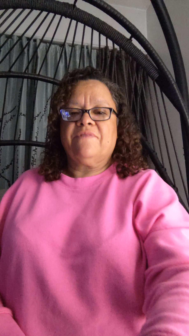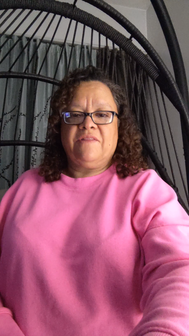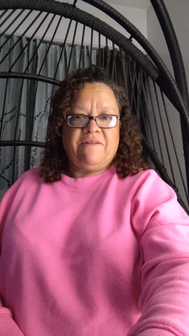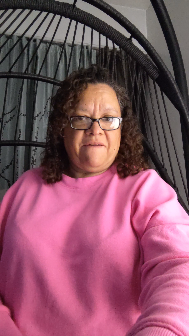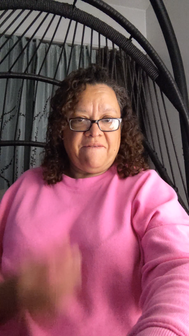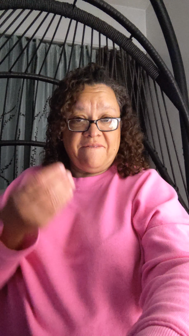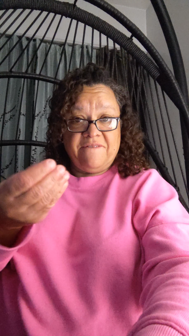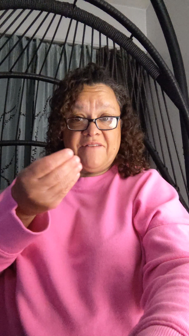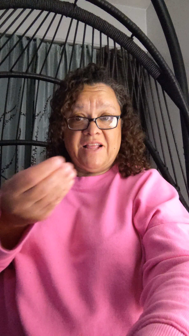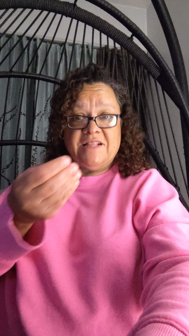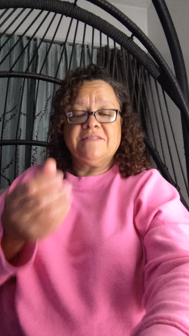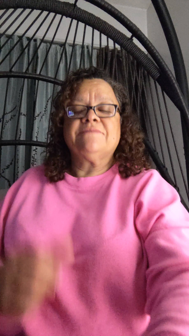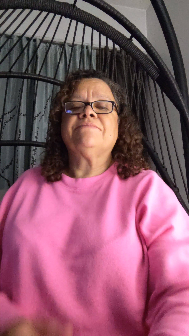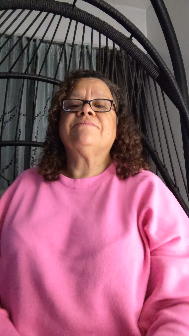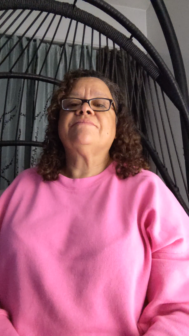feed